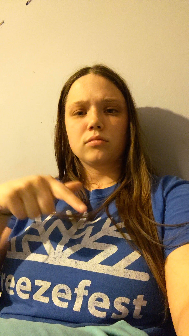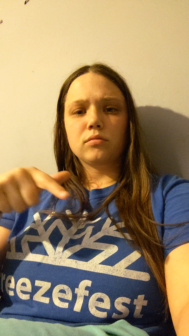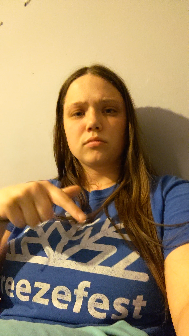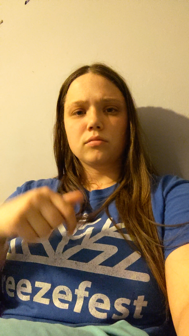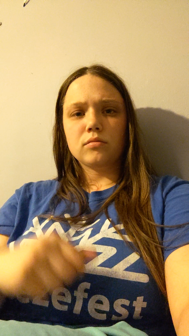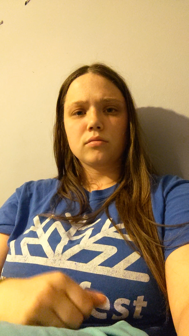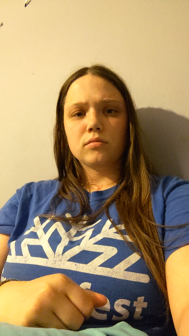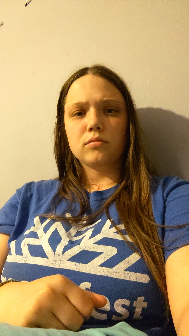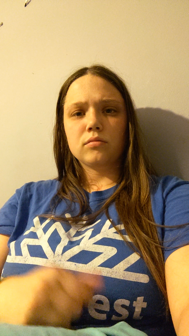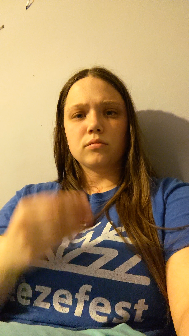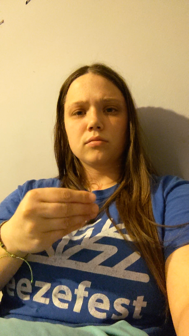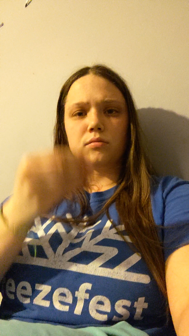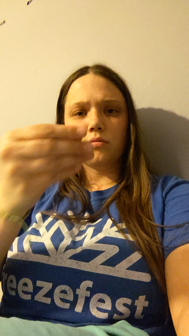buy